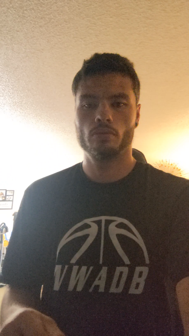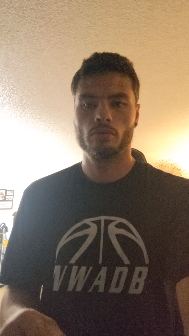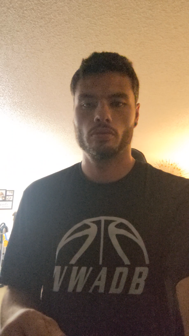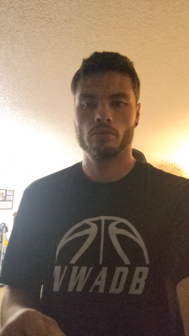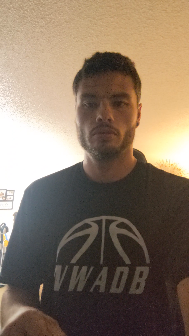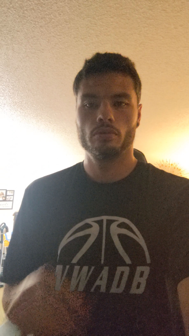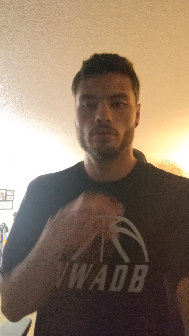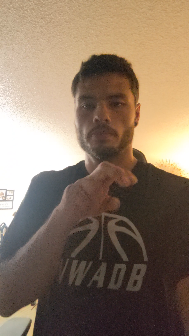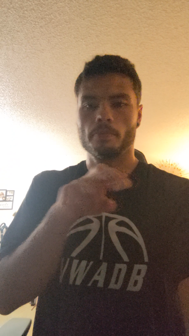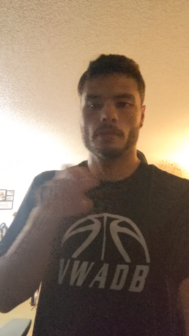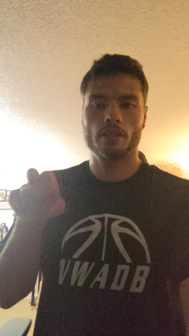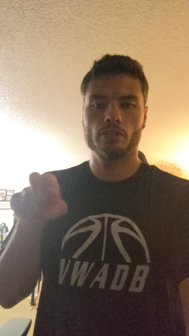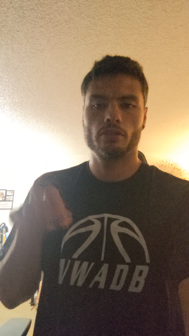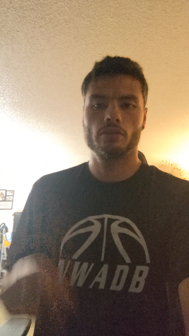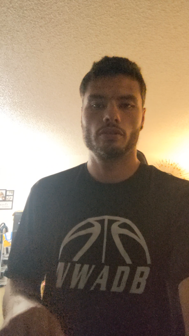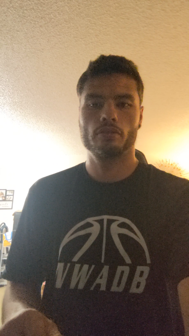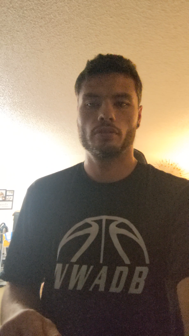bench